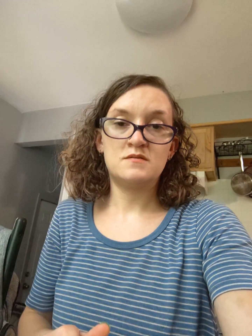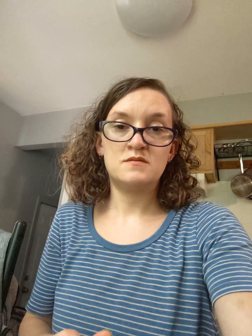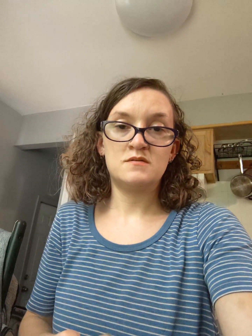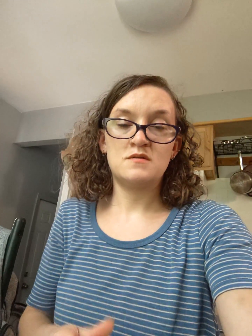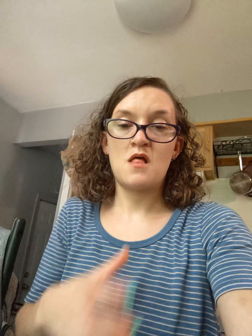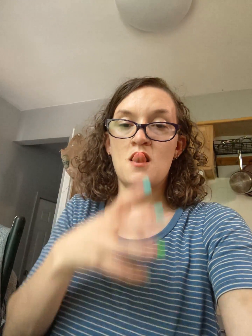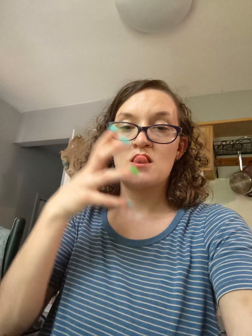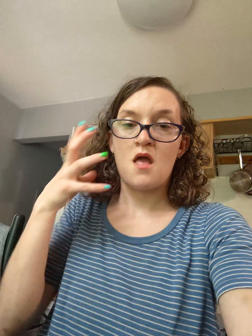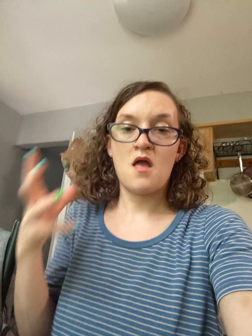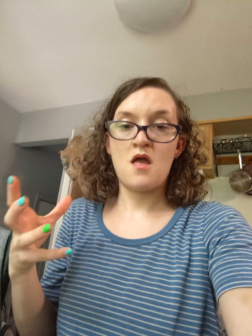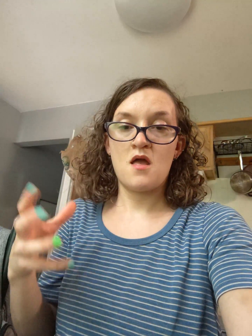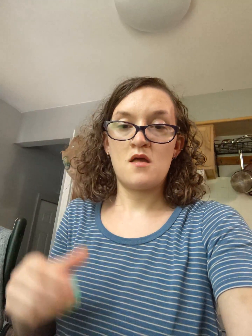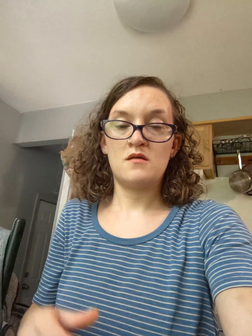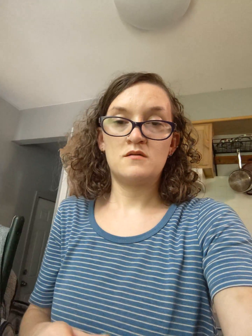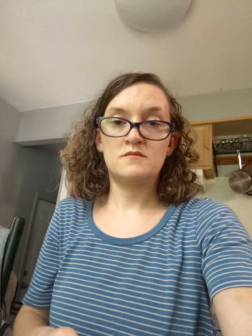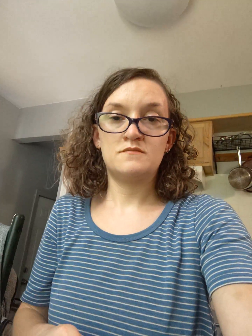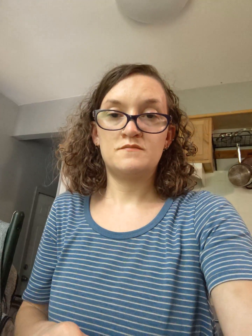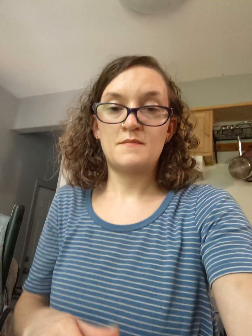a lot